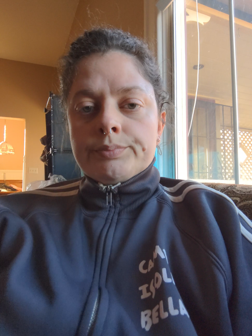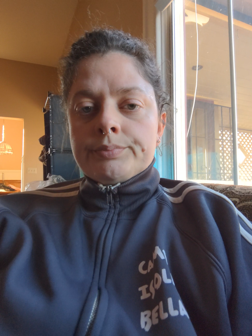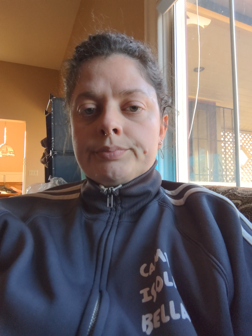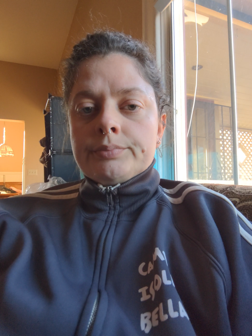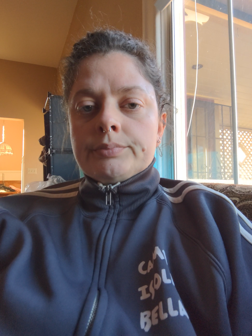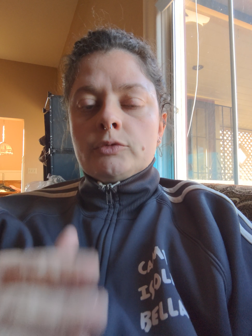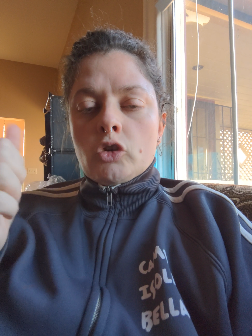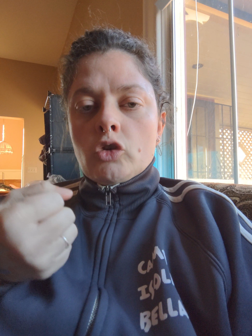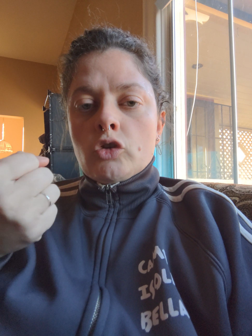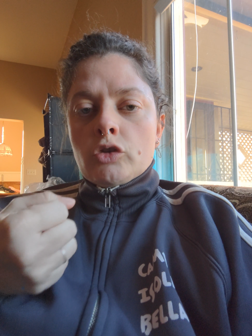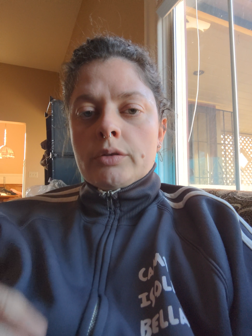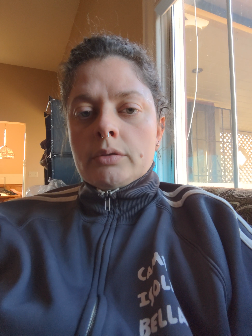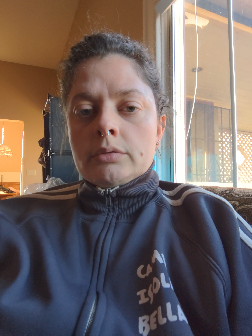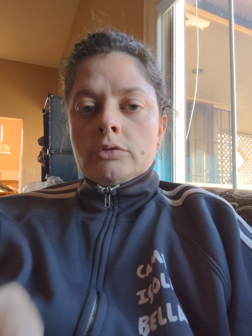car